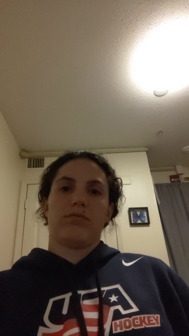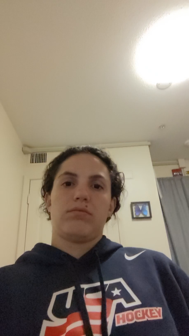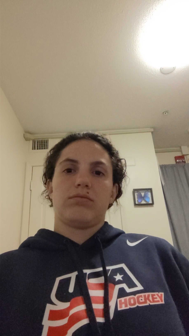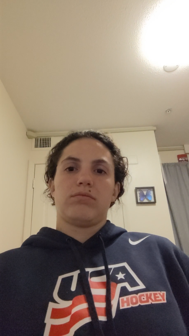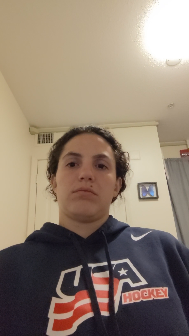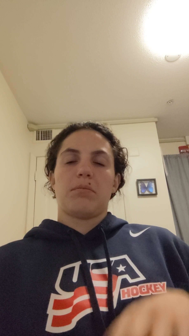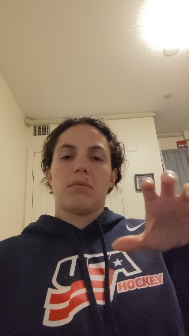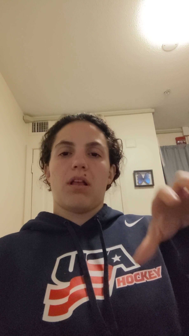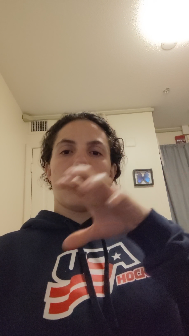block